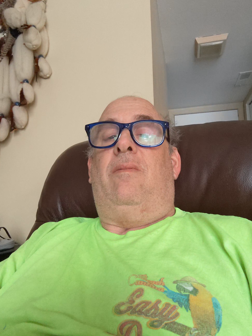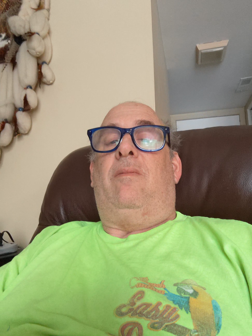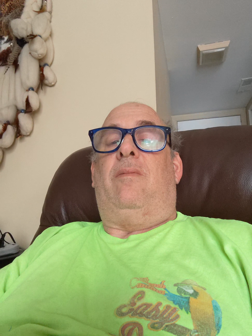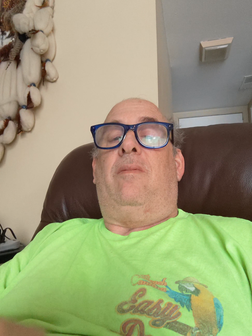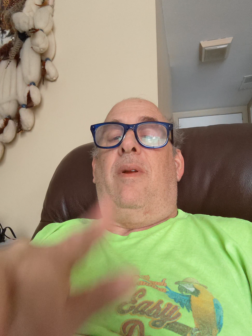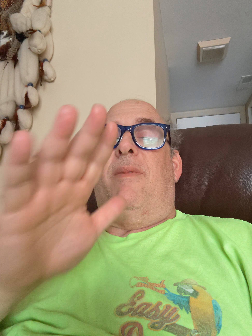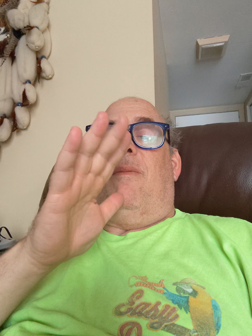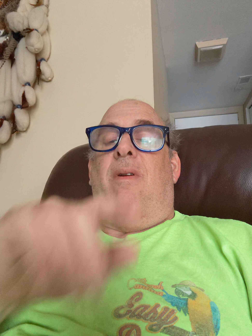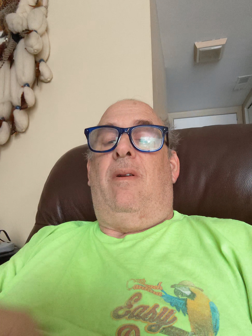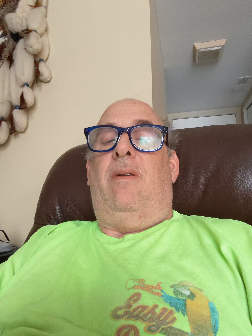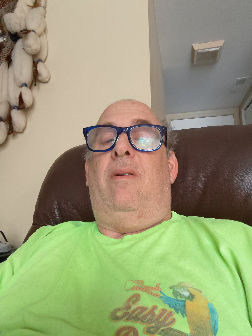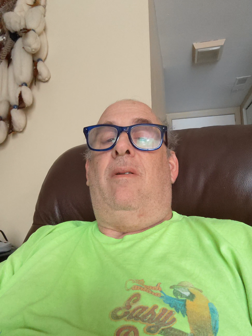mom